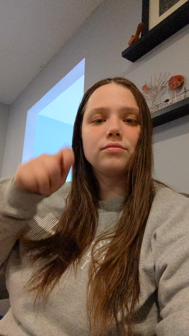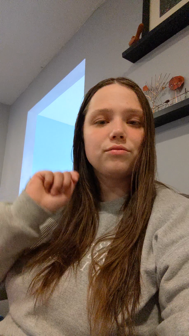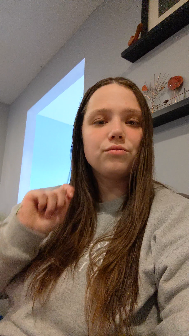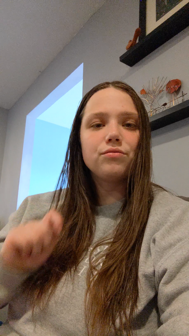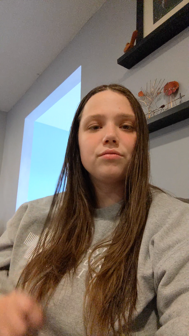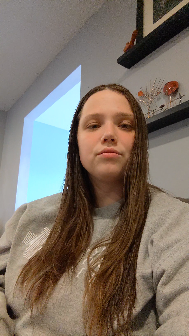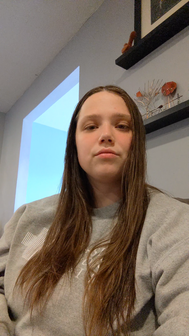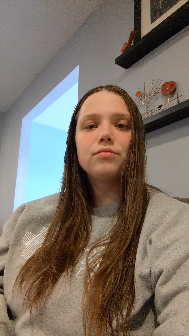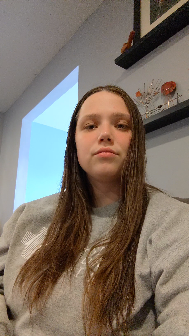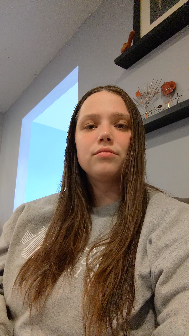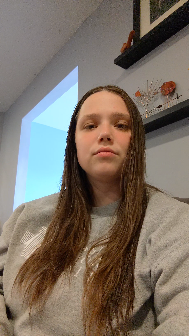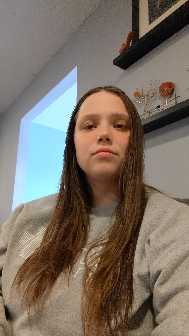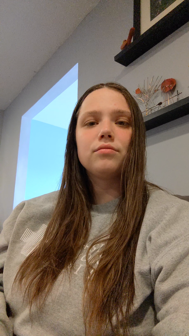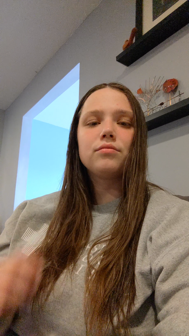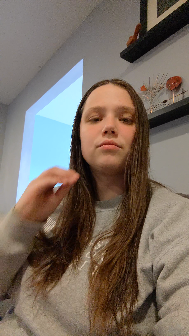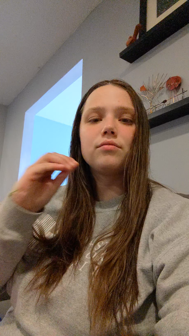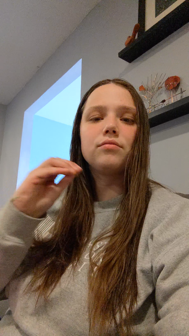fix